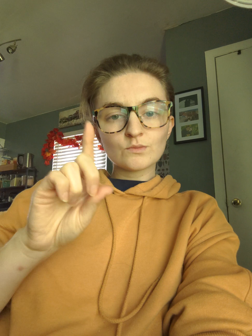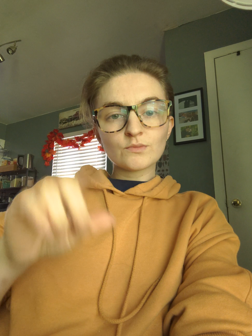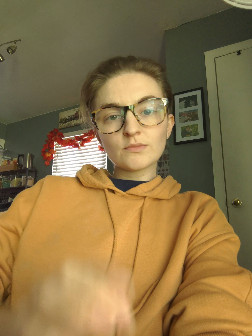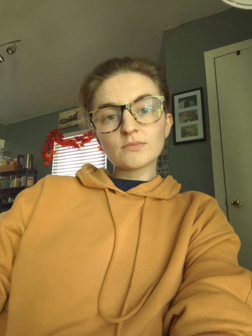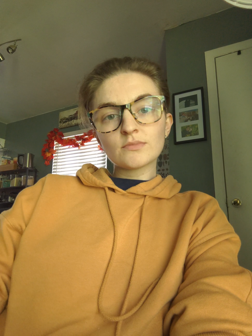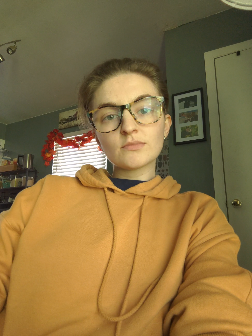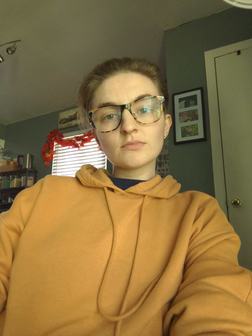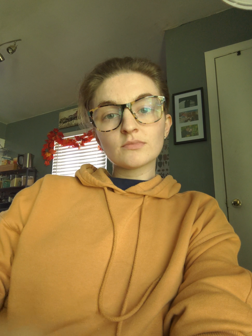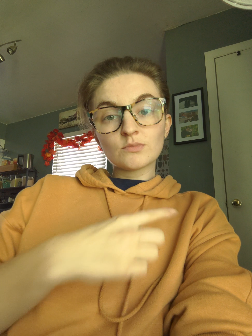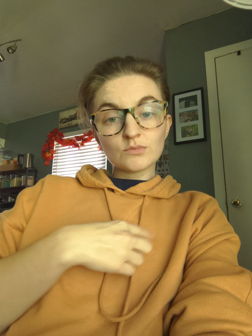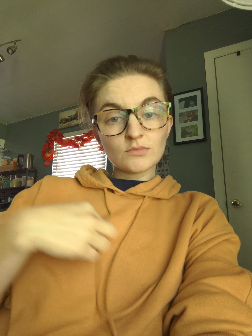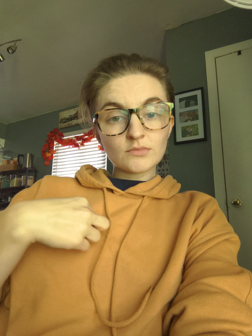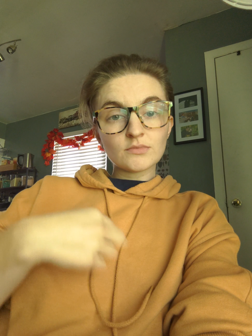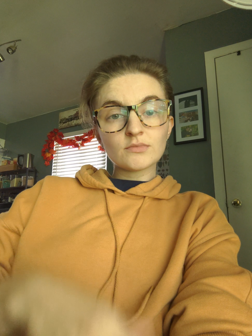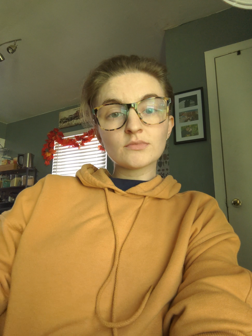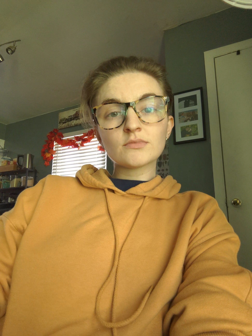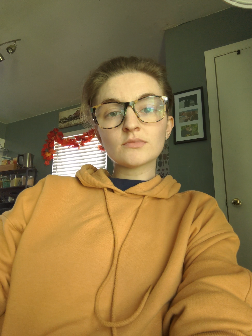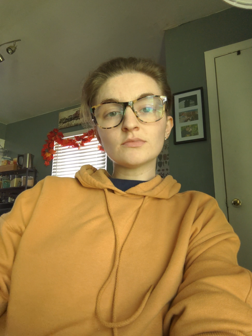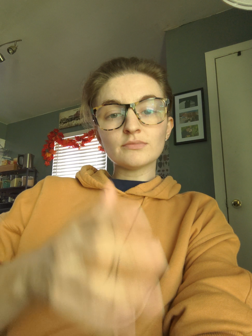bib